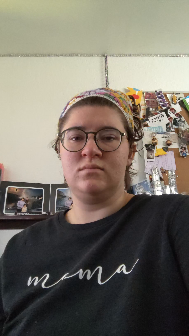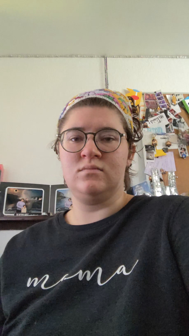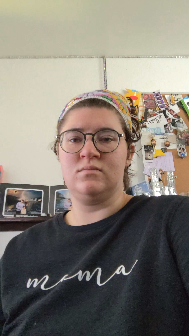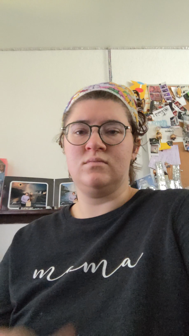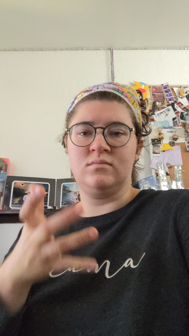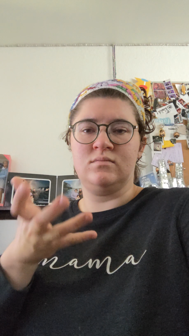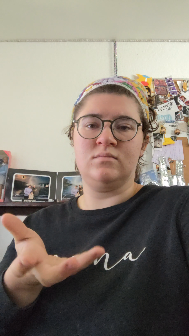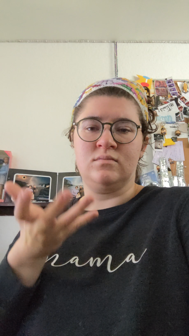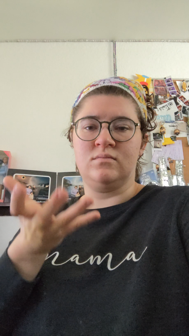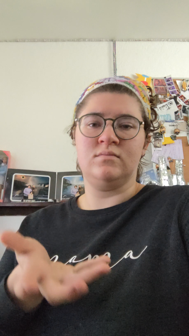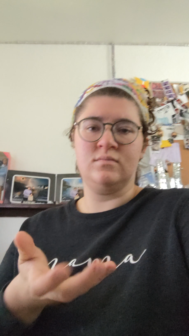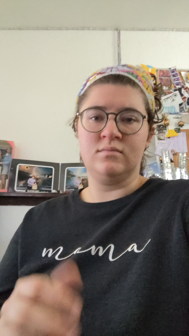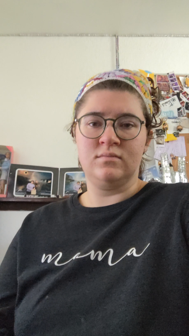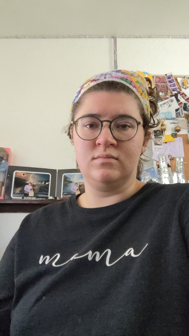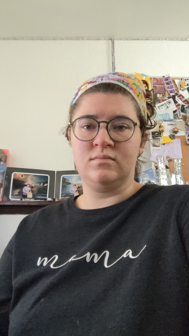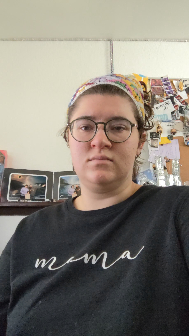heavy